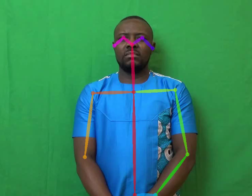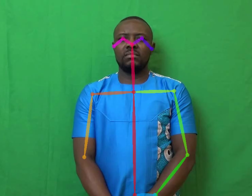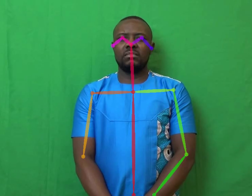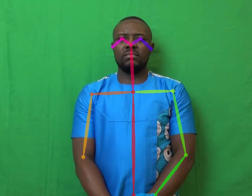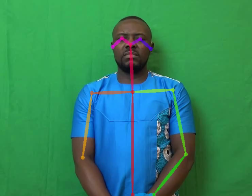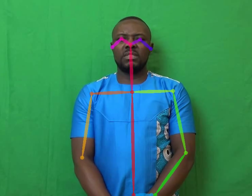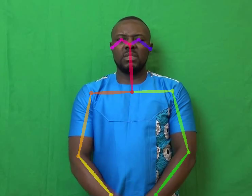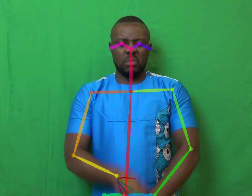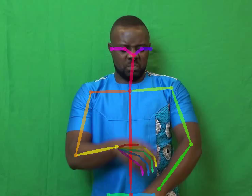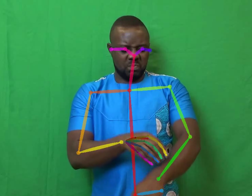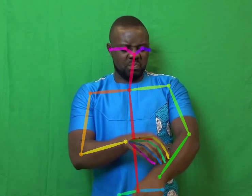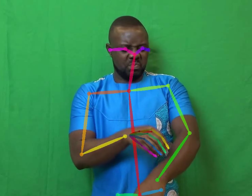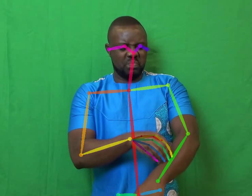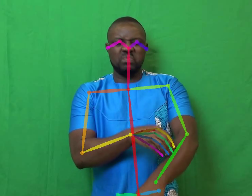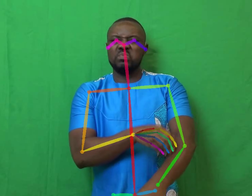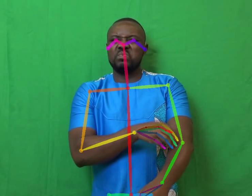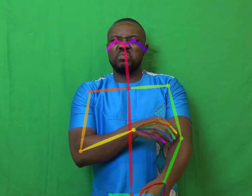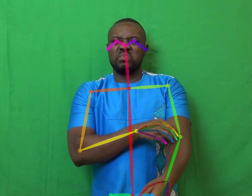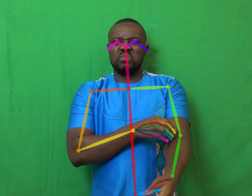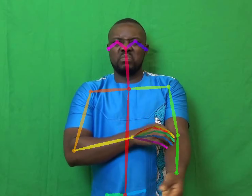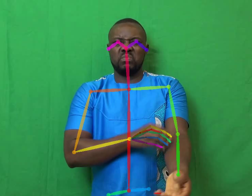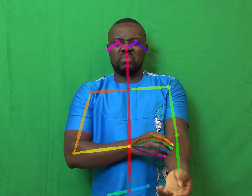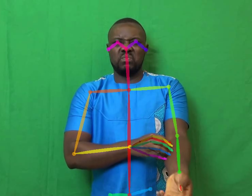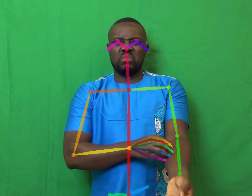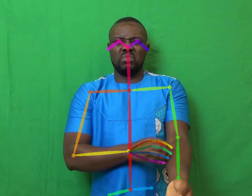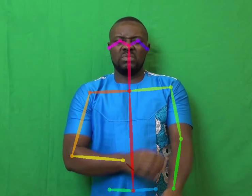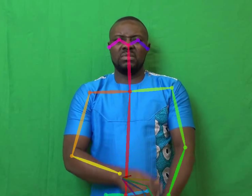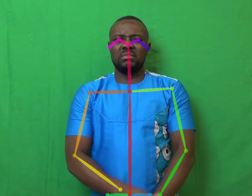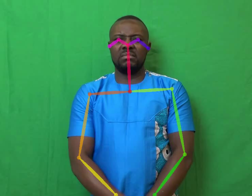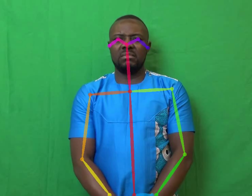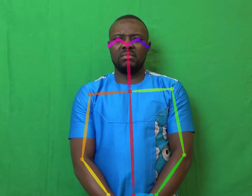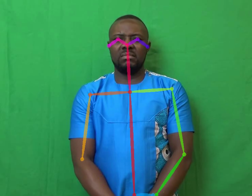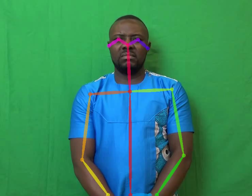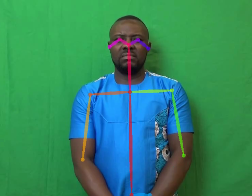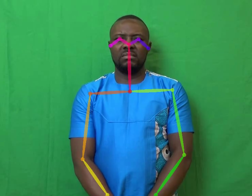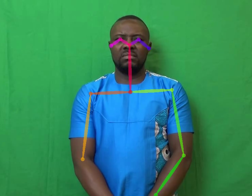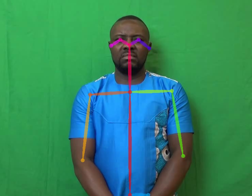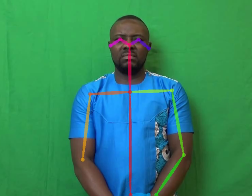chicken pox